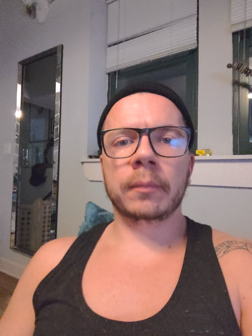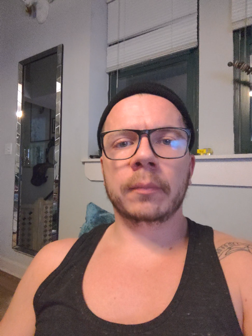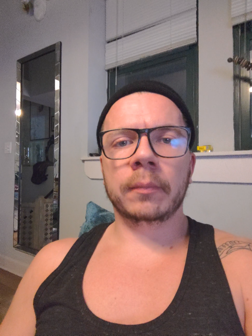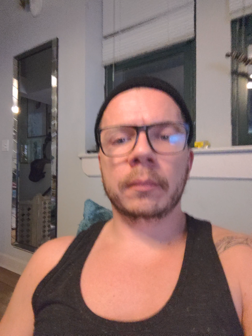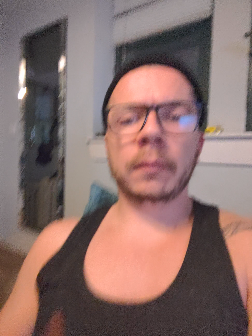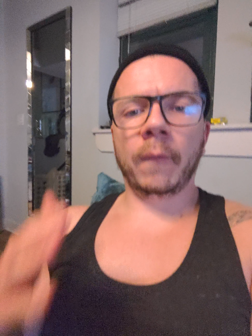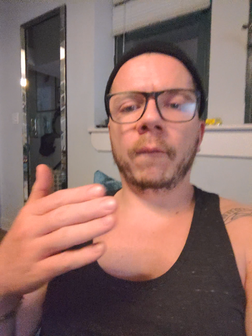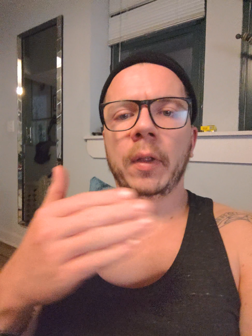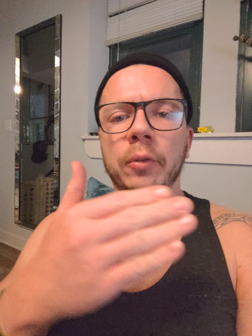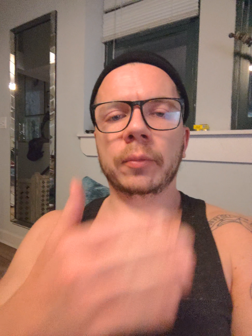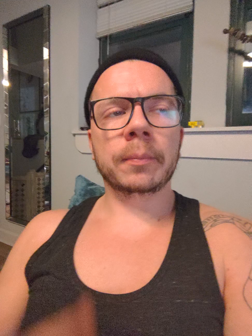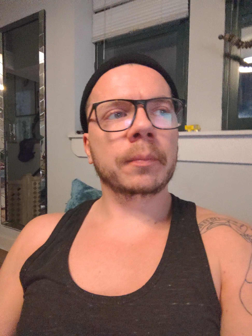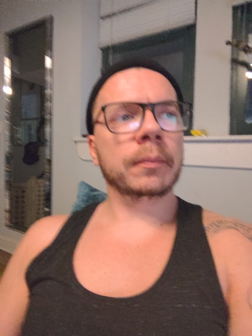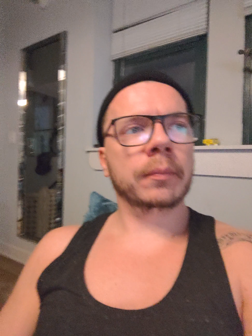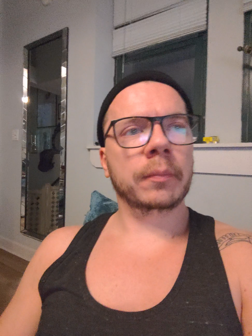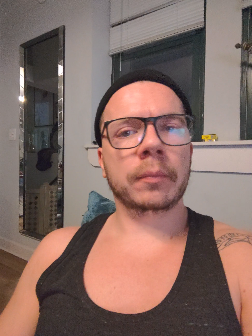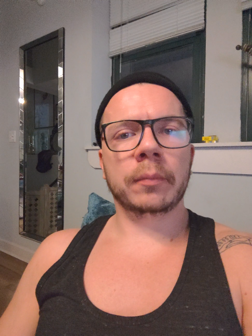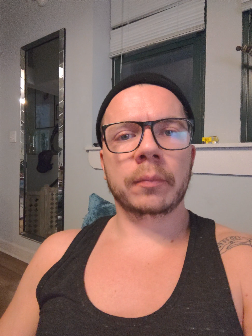fish